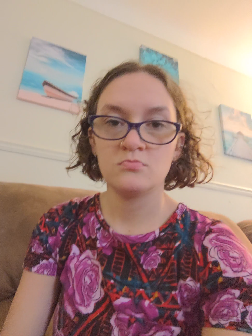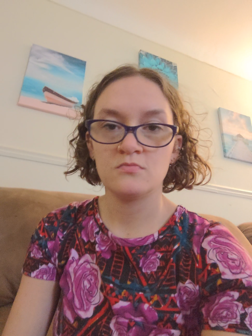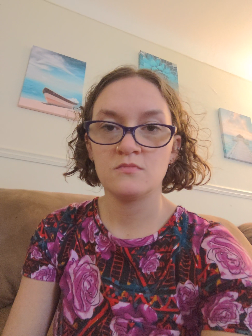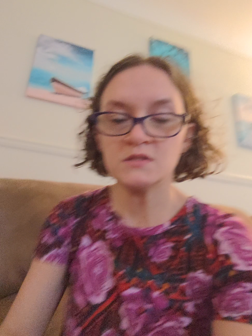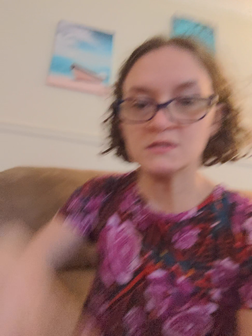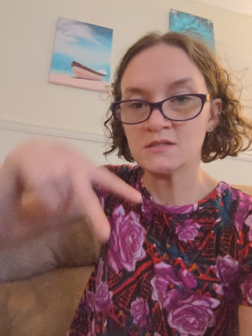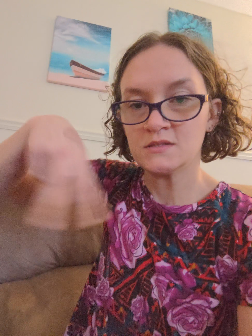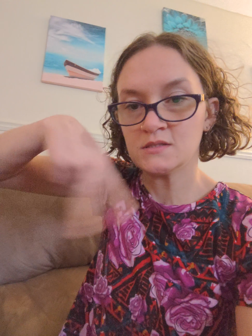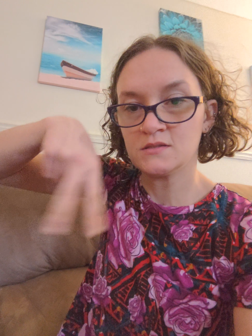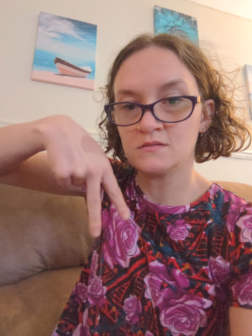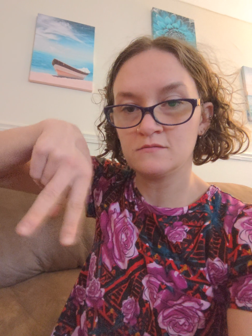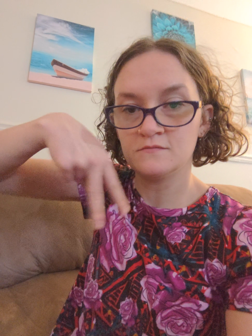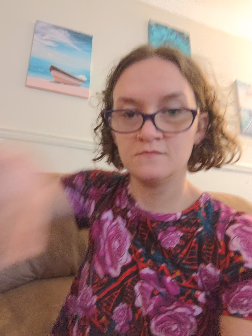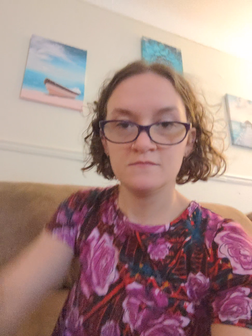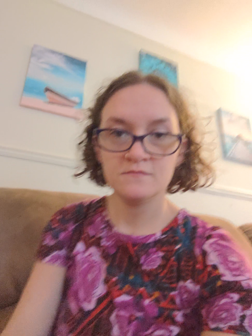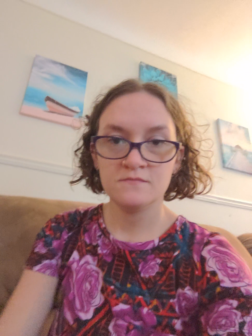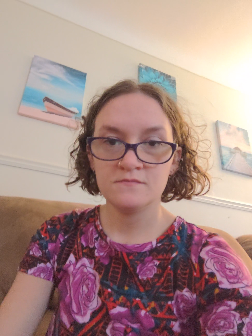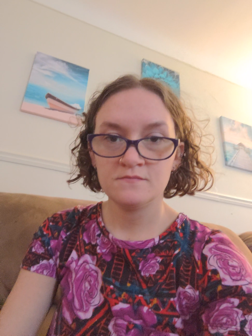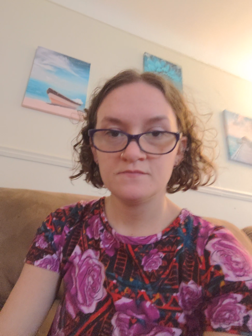dance